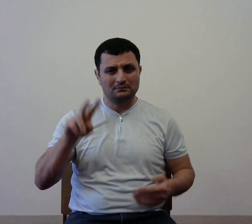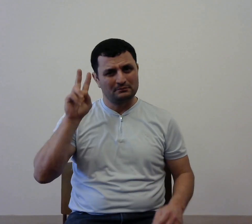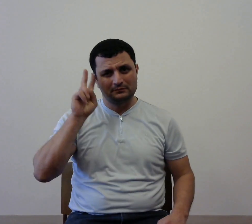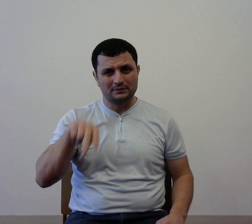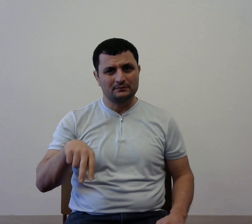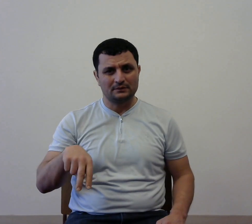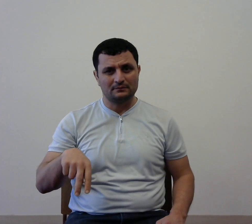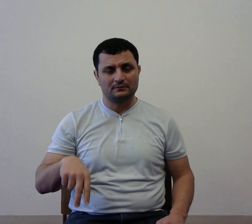bilmir